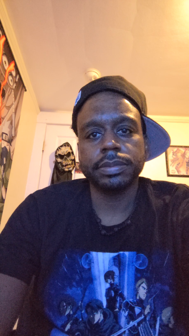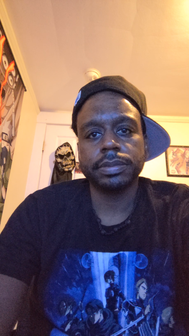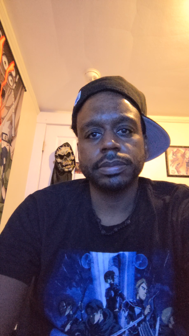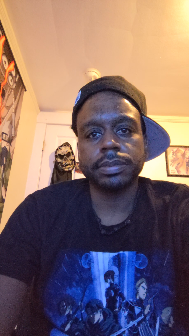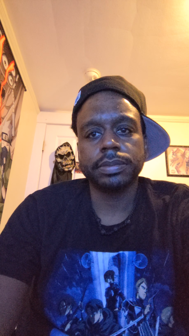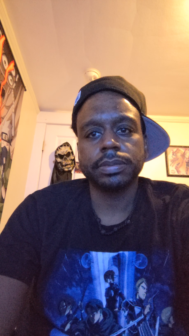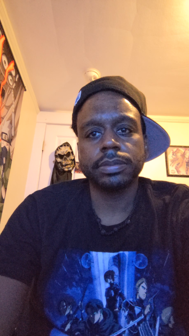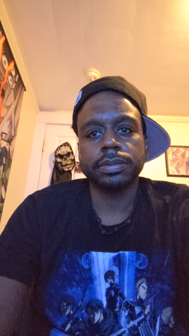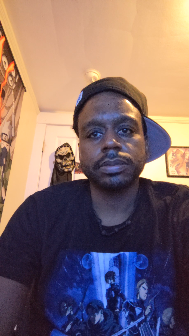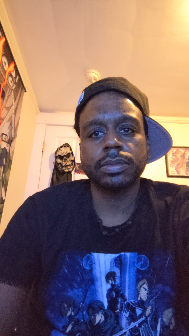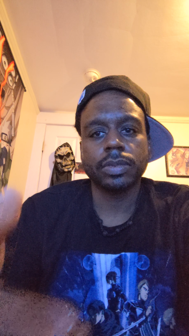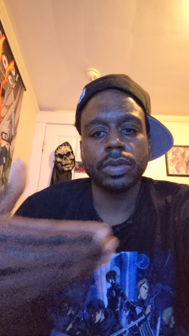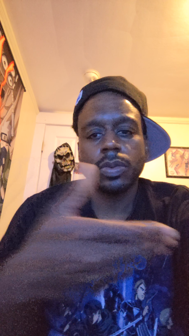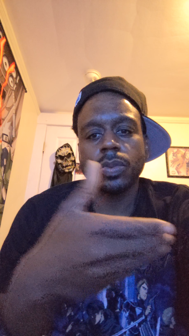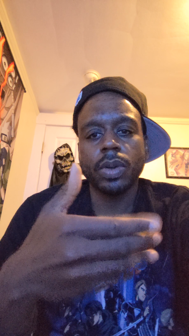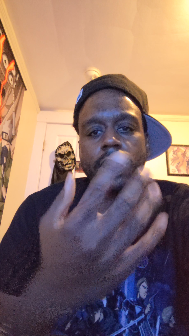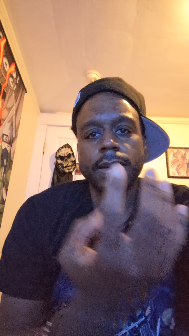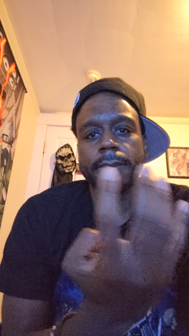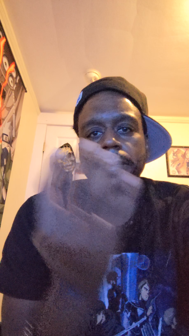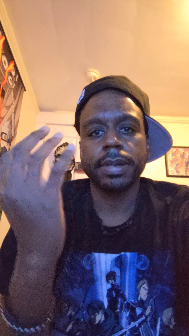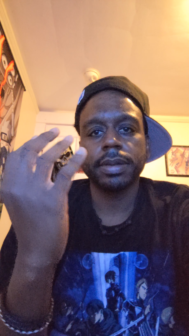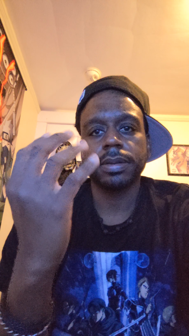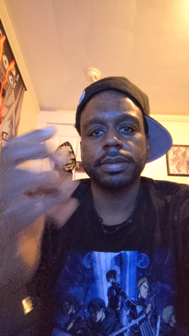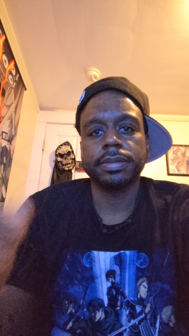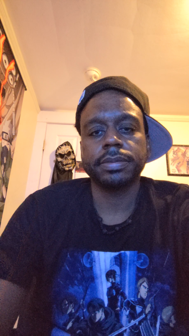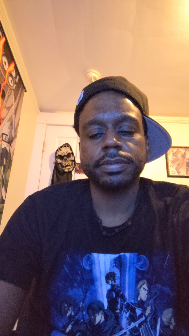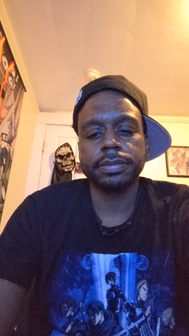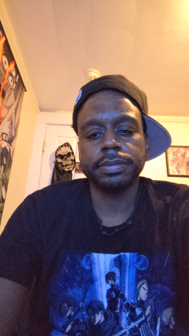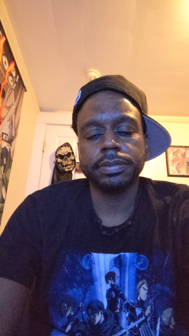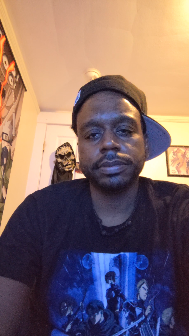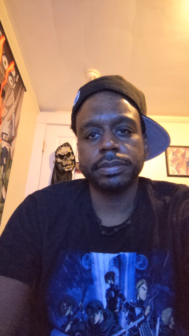crib